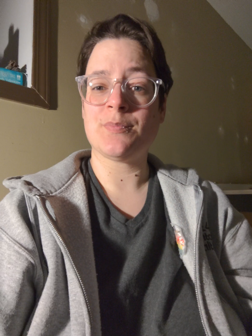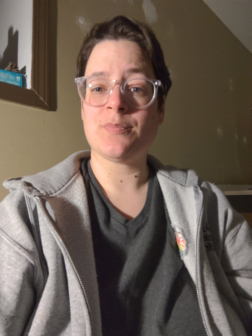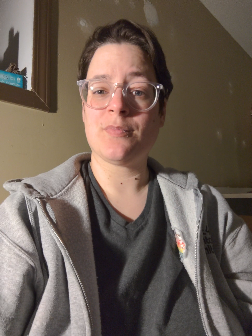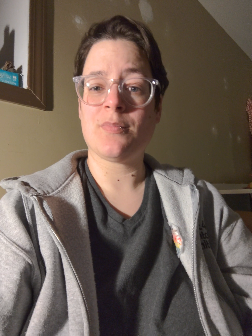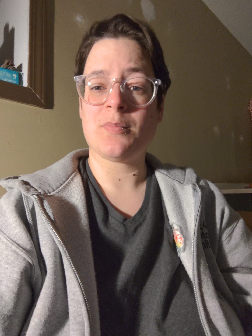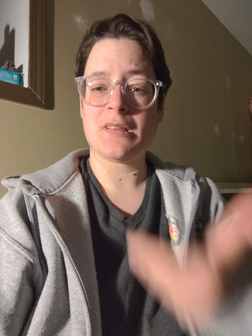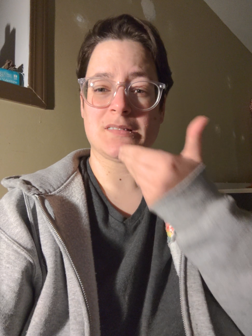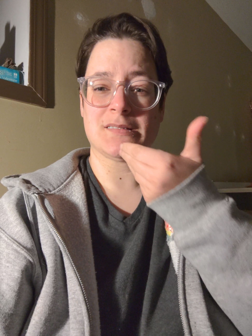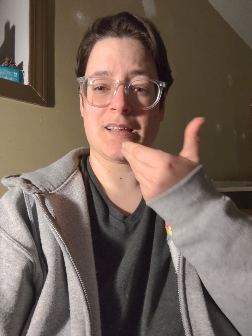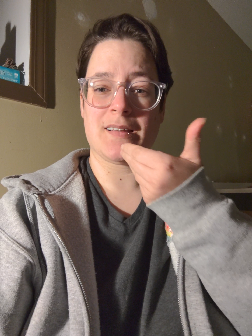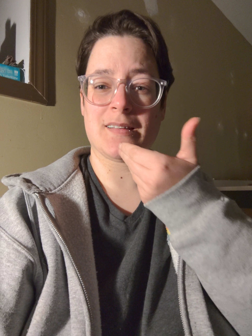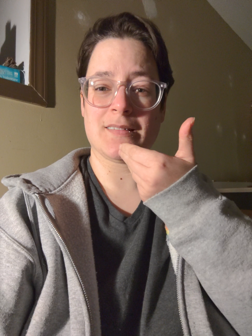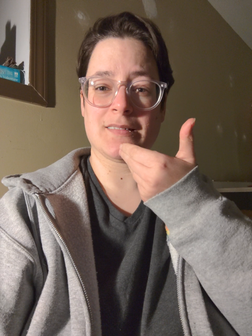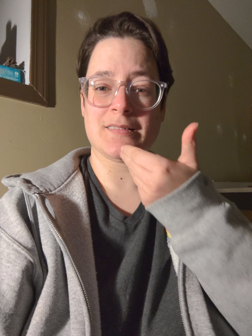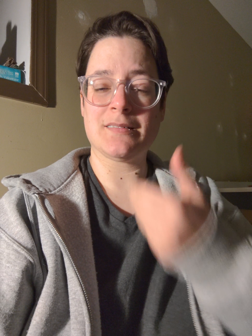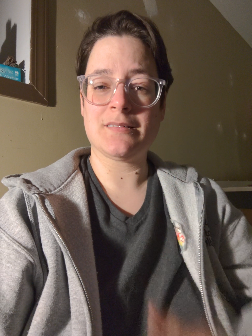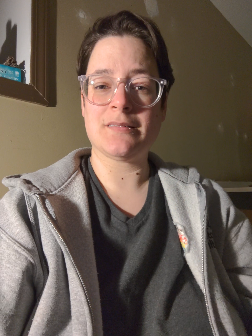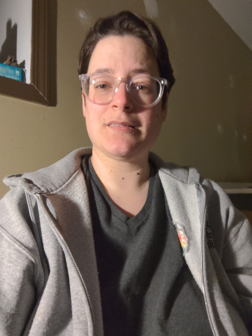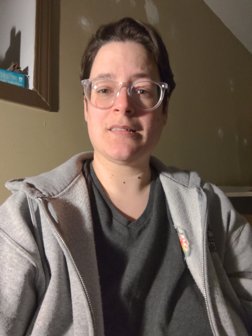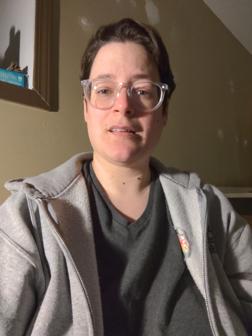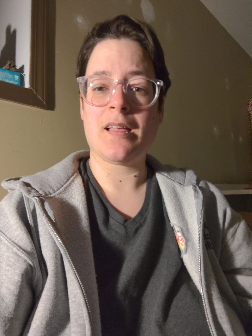pizza